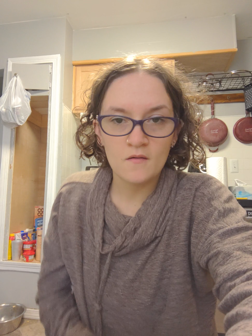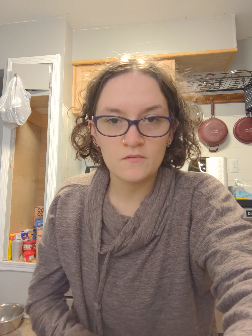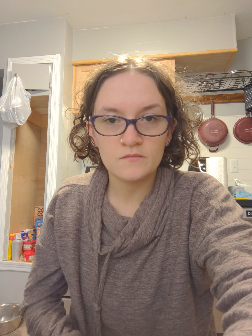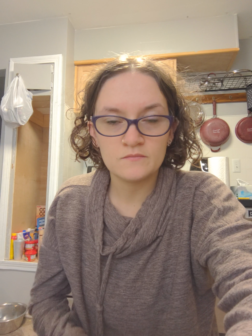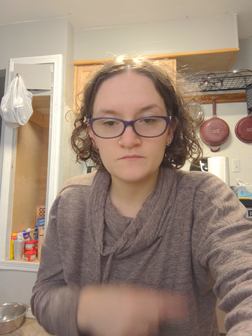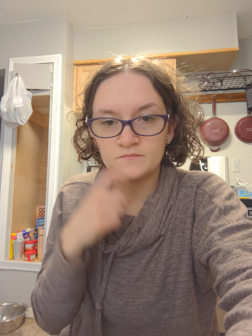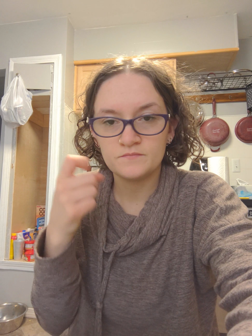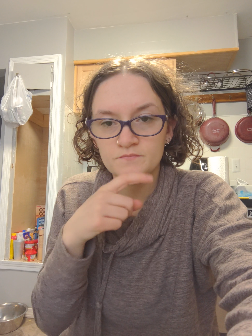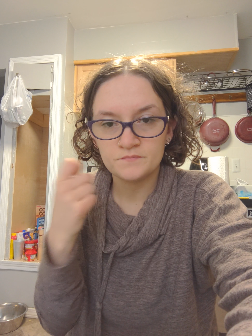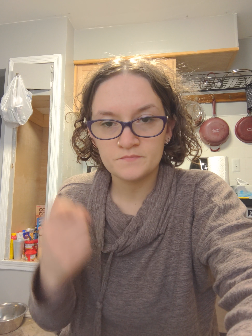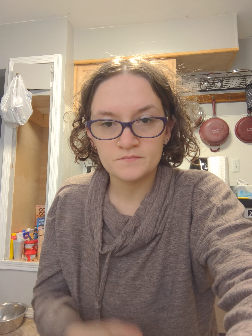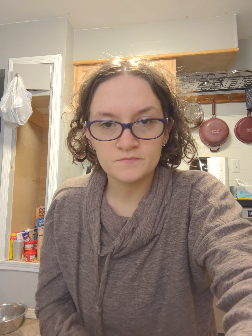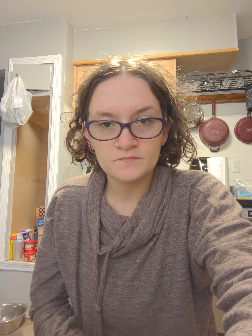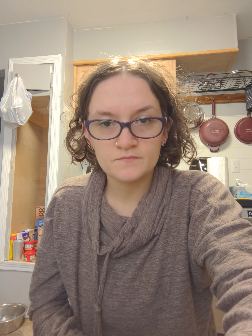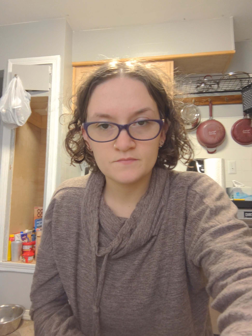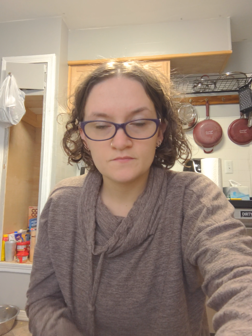dryer